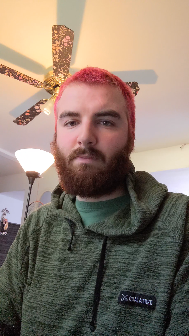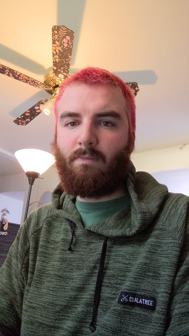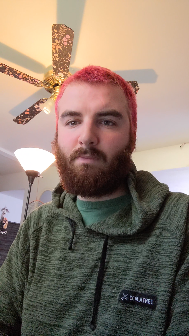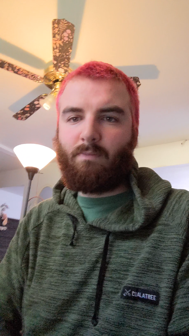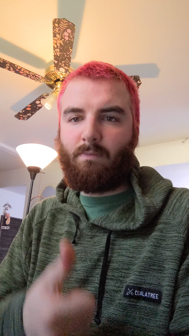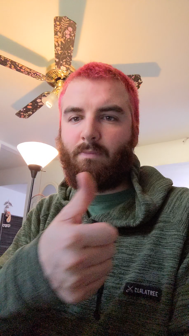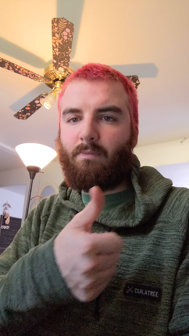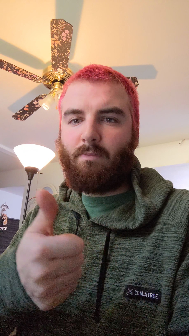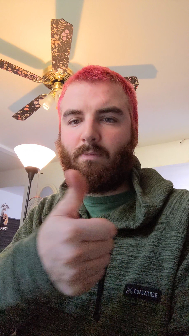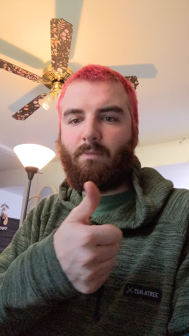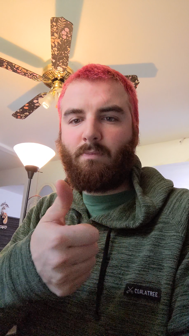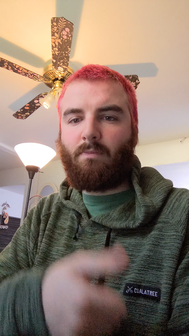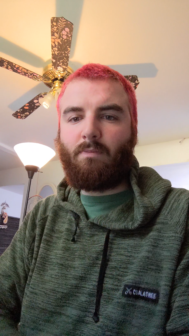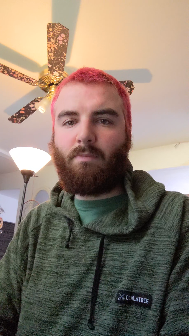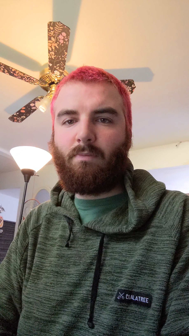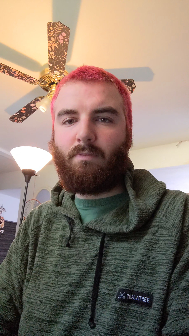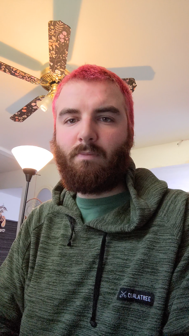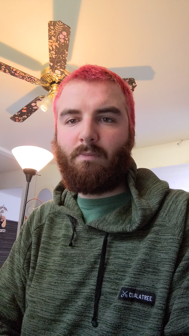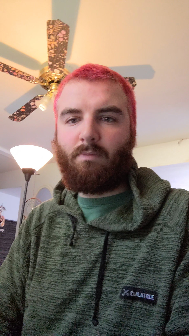basement